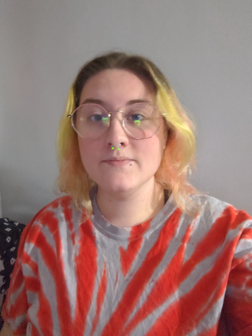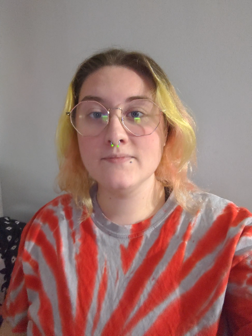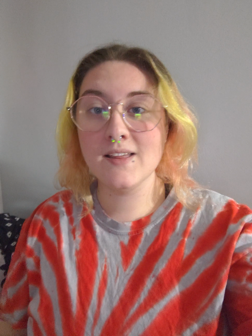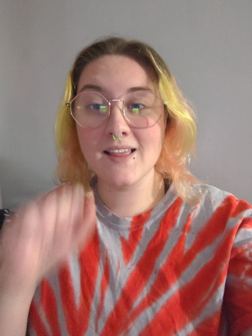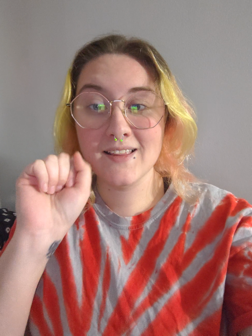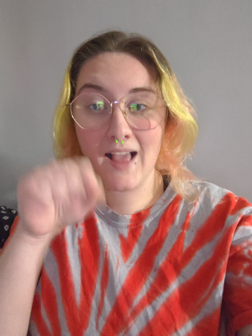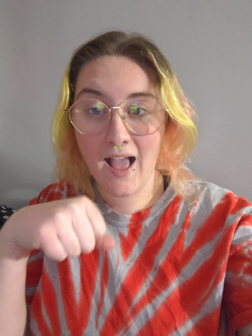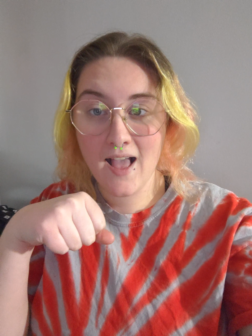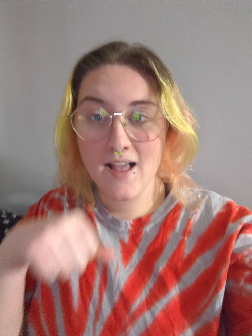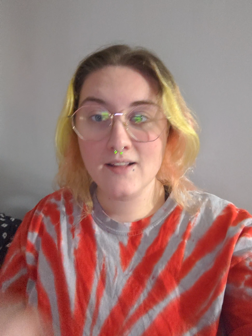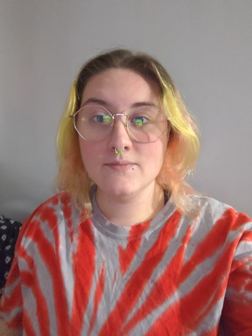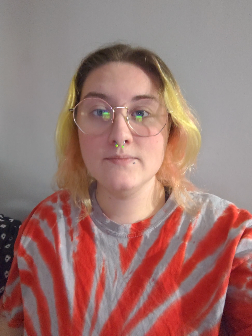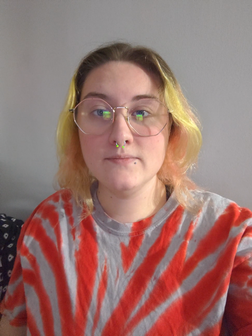can